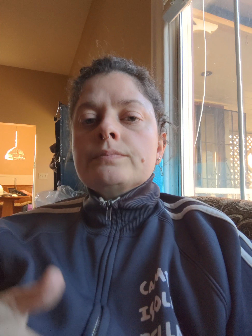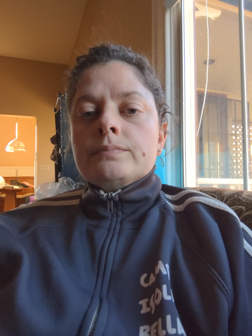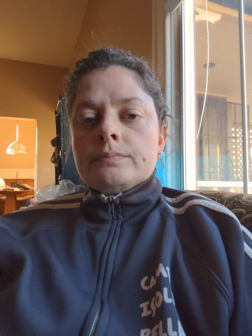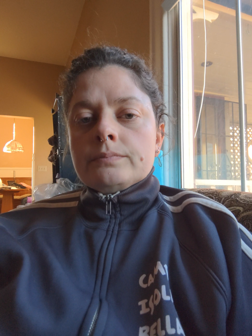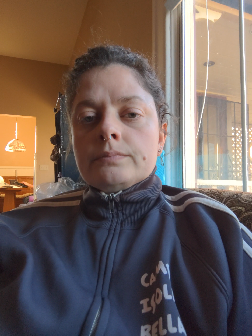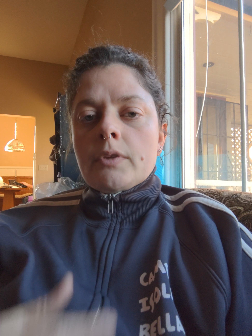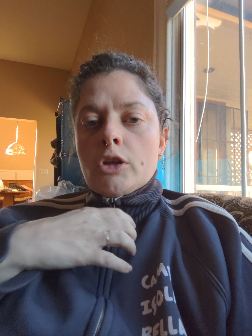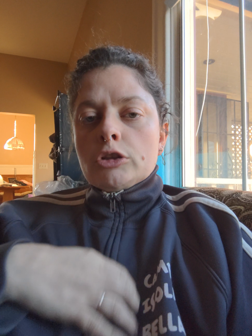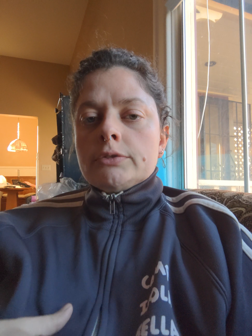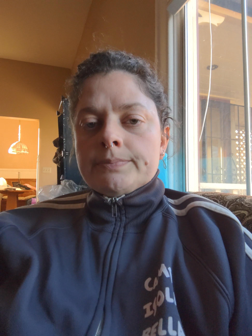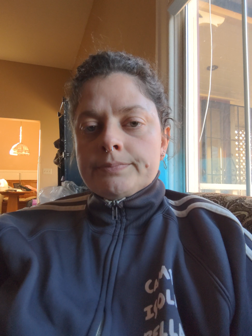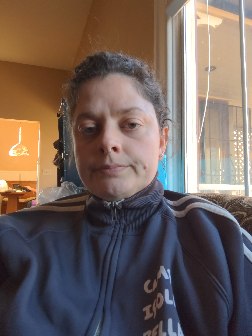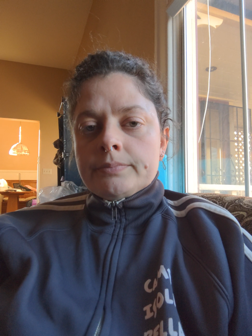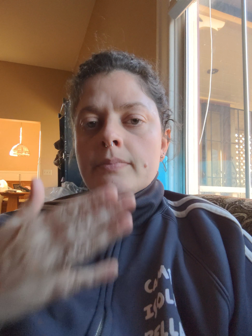hungry